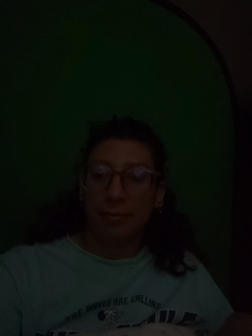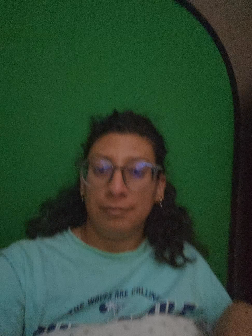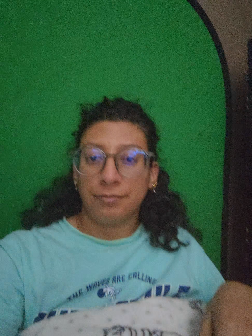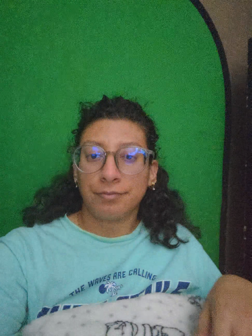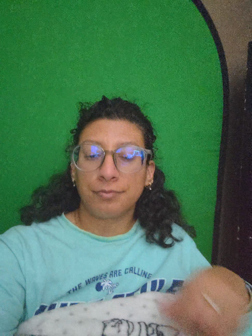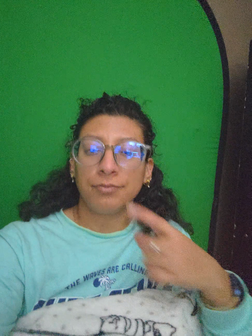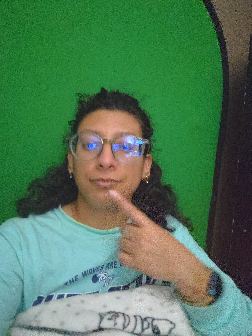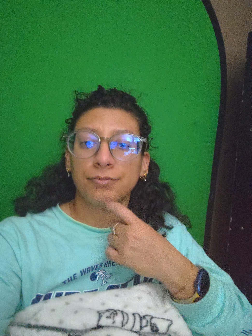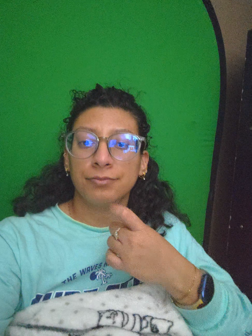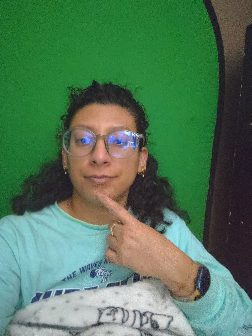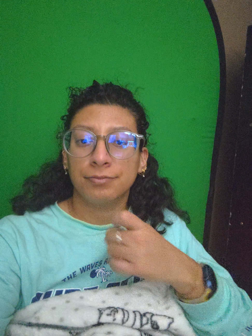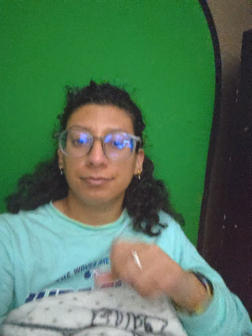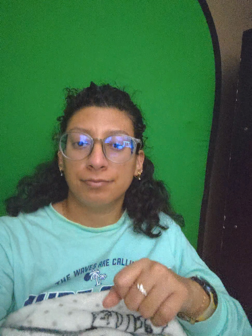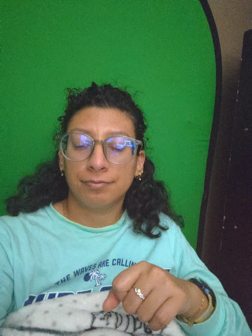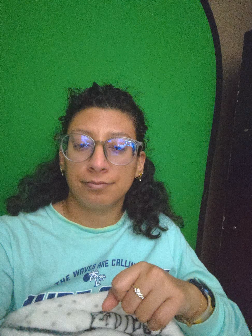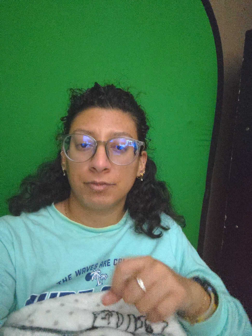red